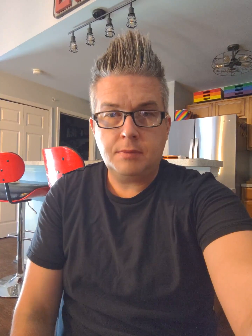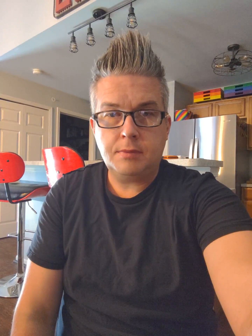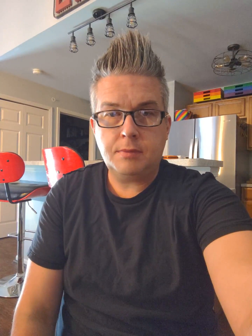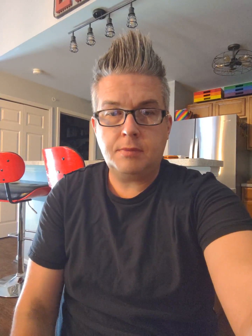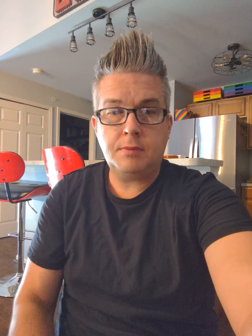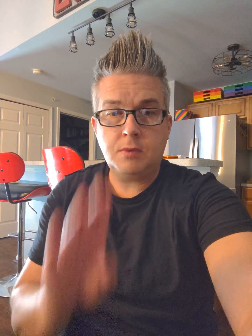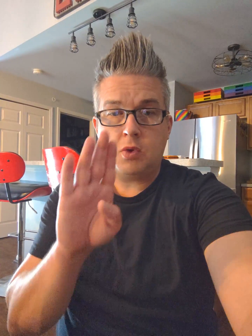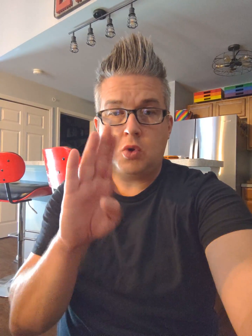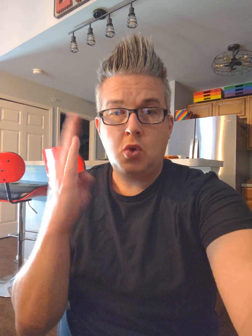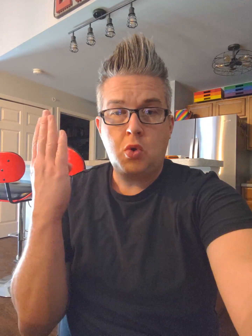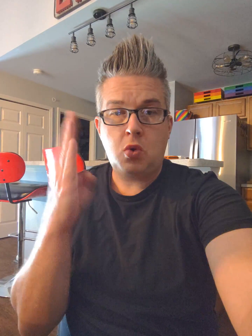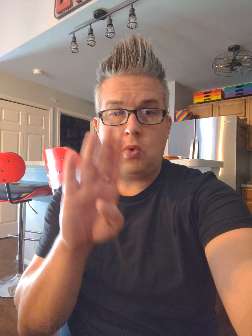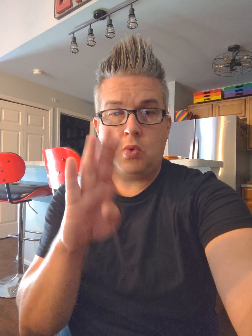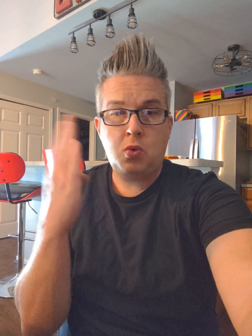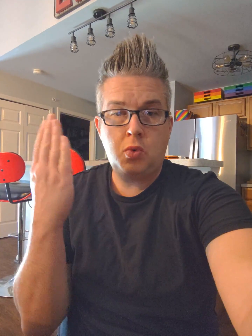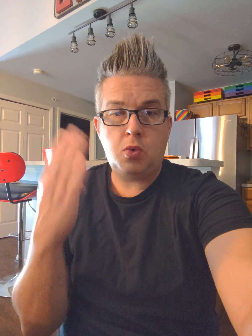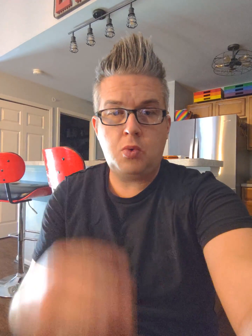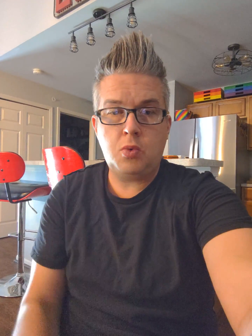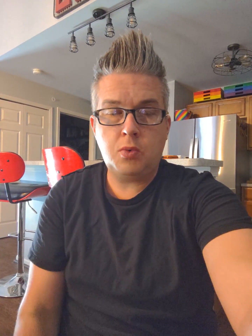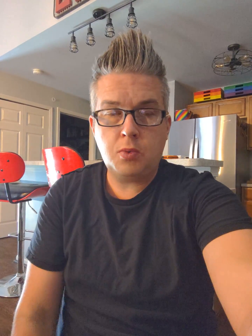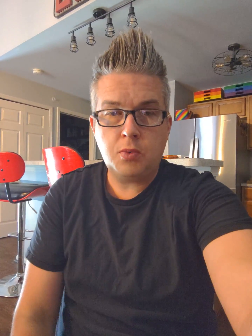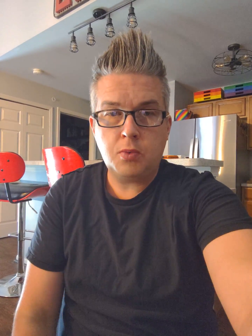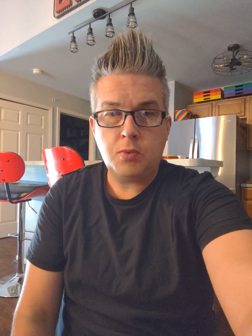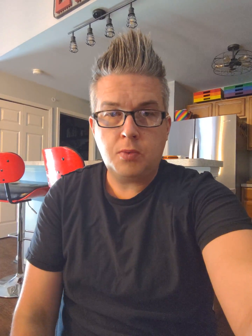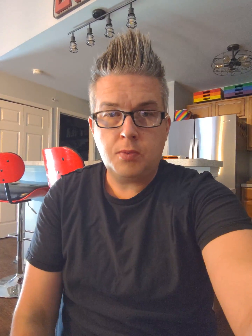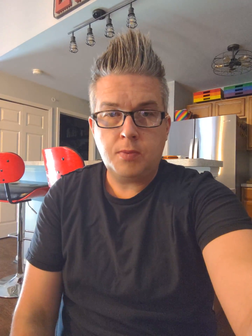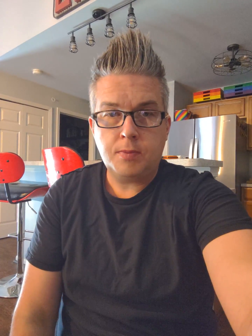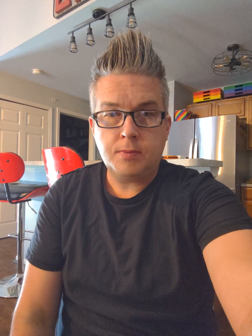door